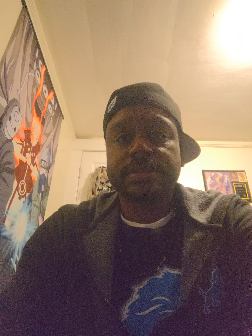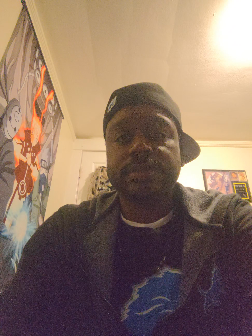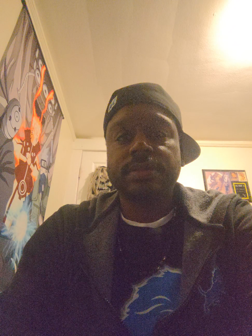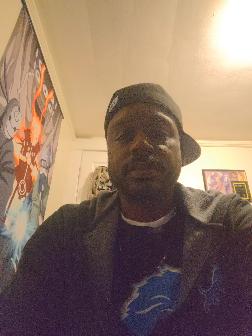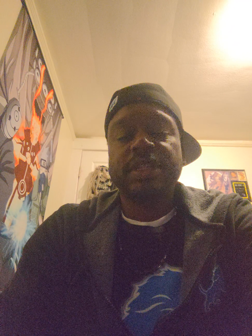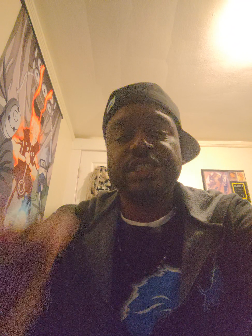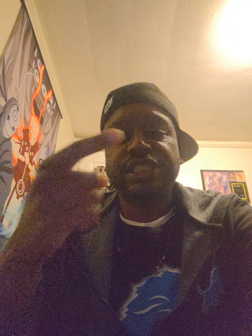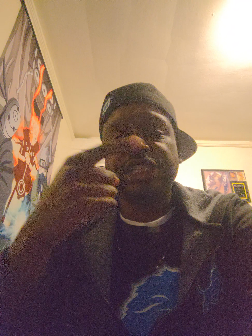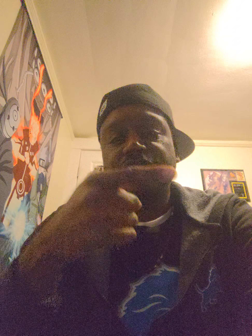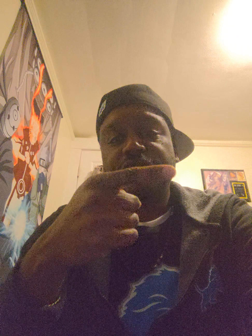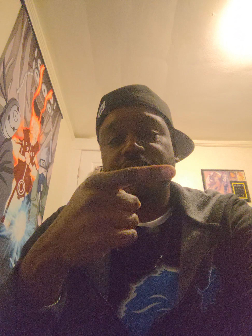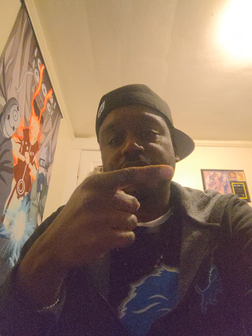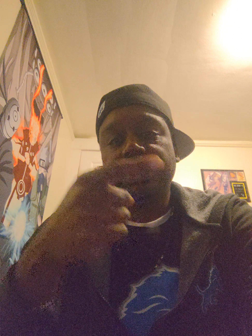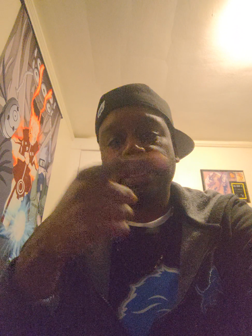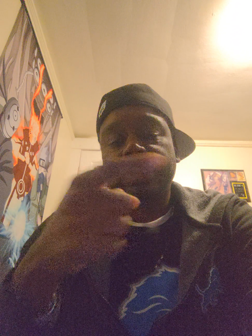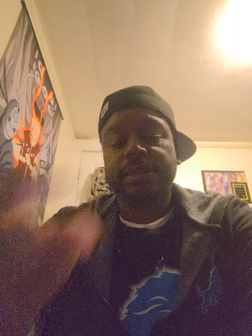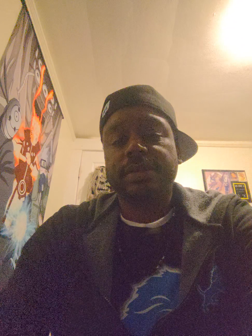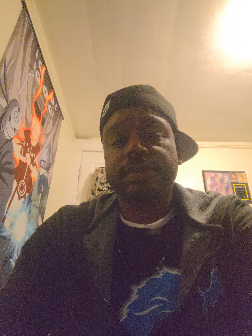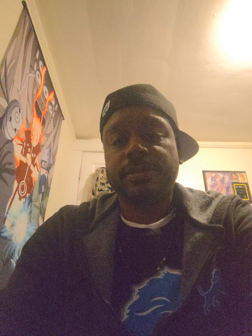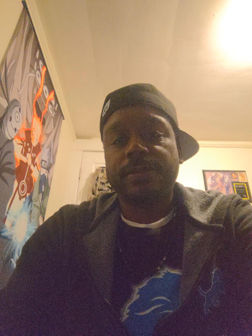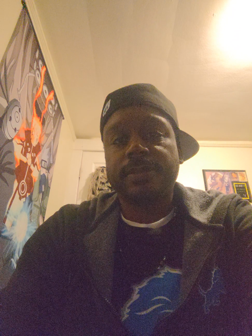he/she/it